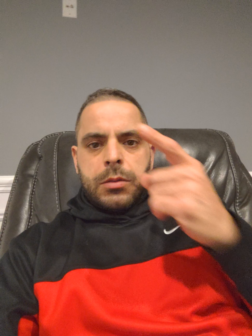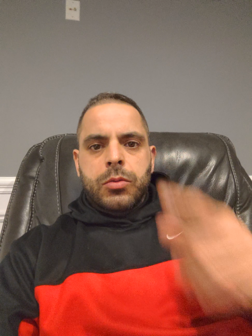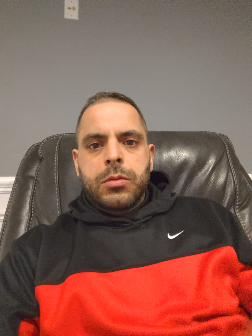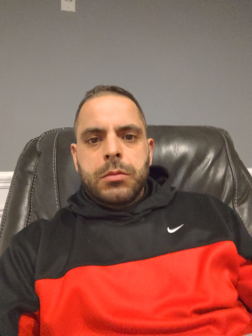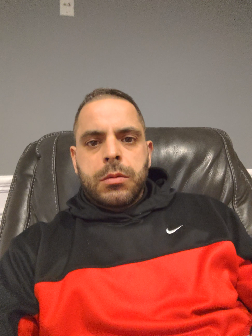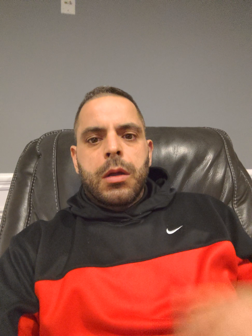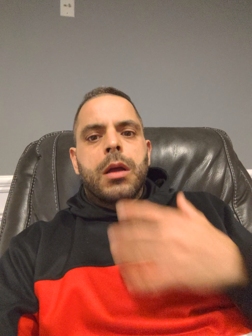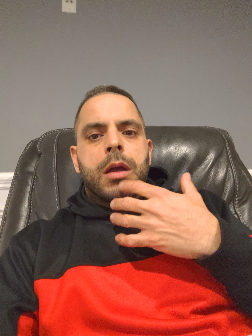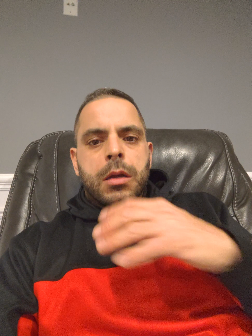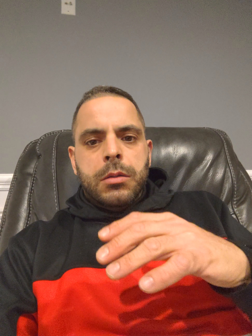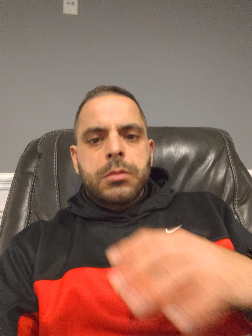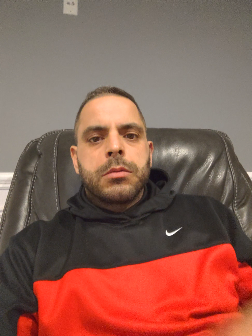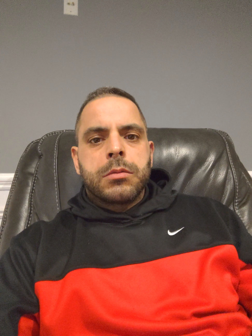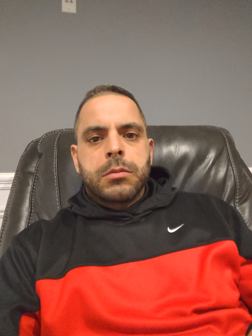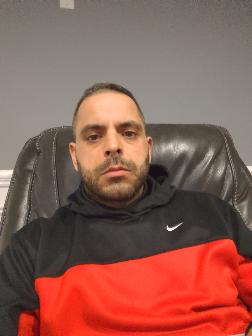hot